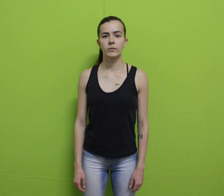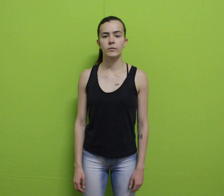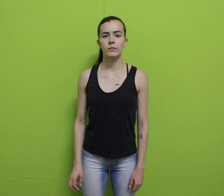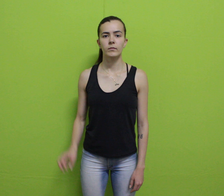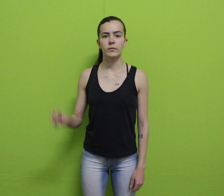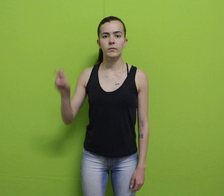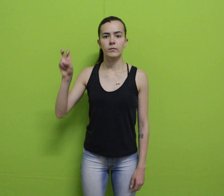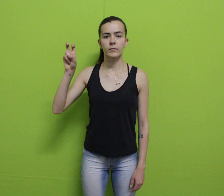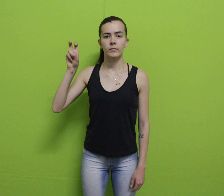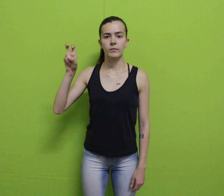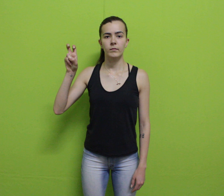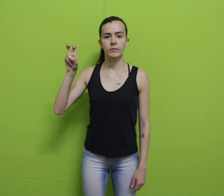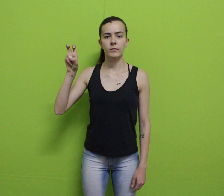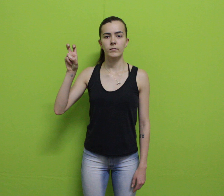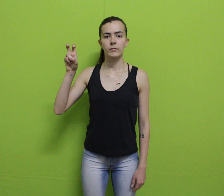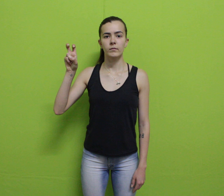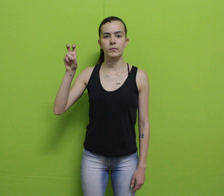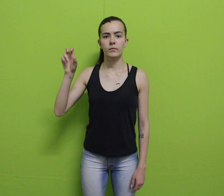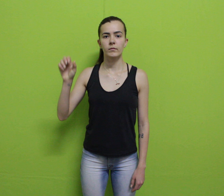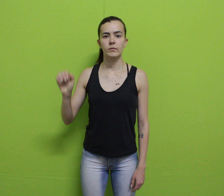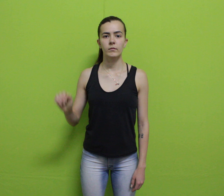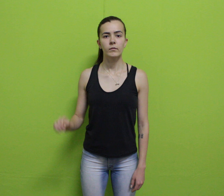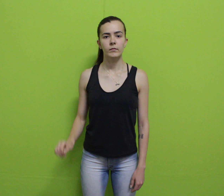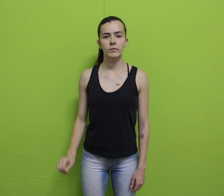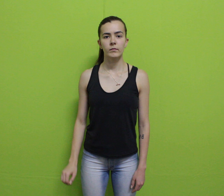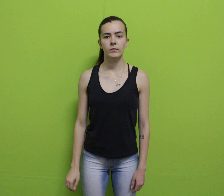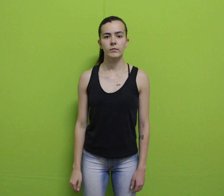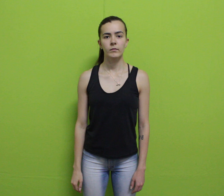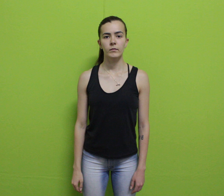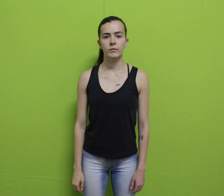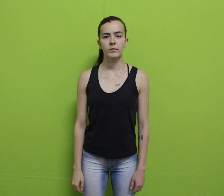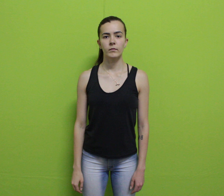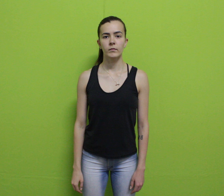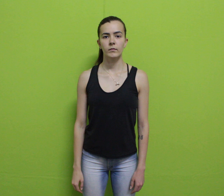cinco